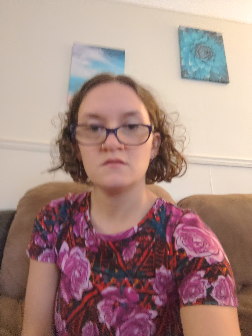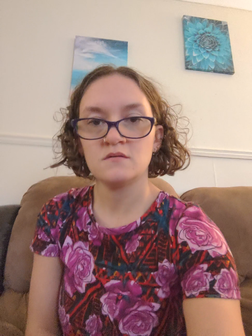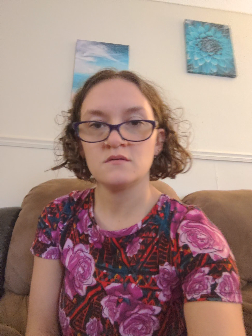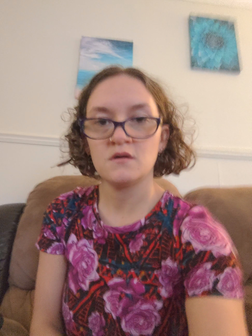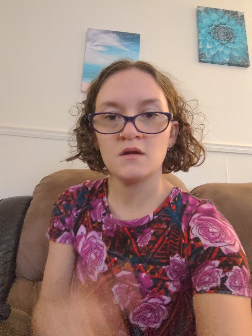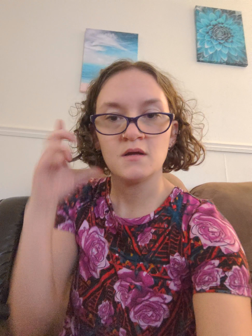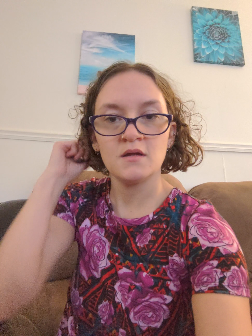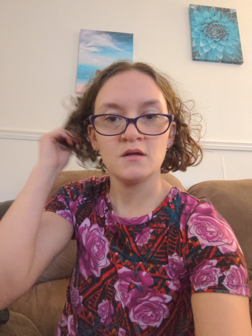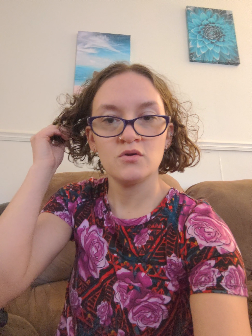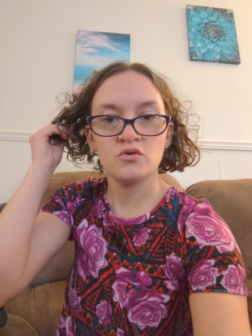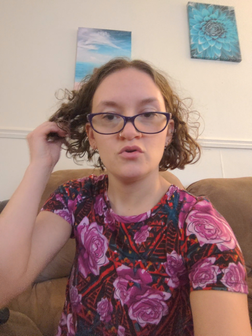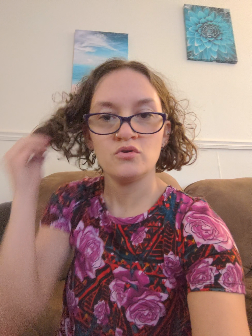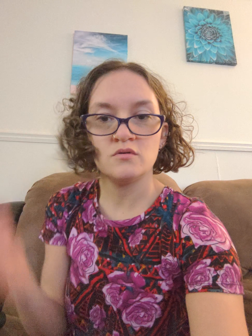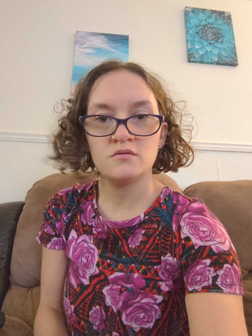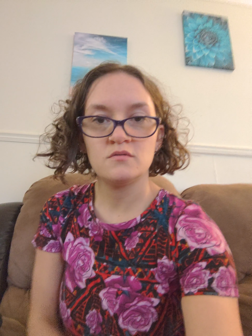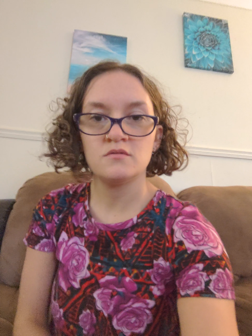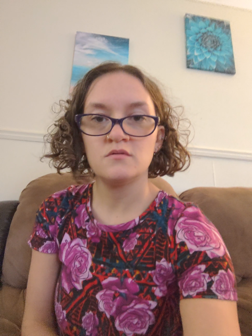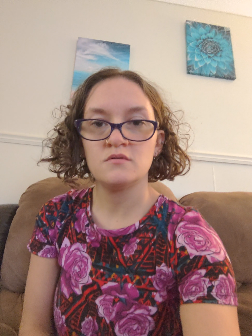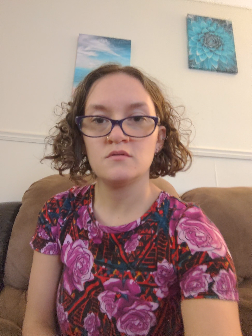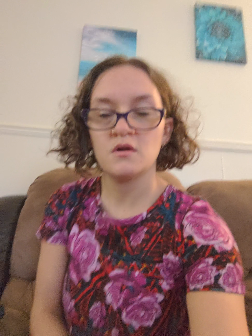hair